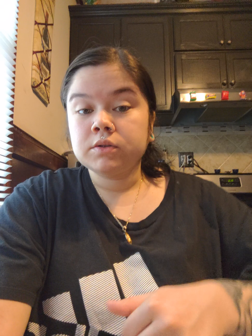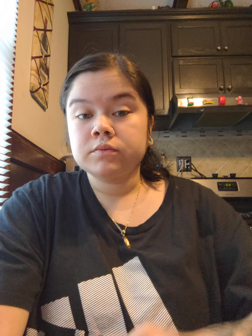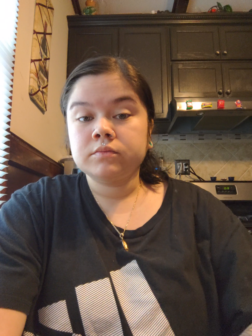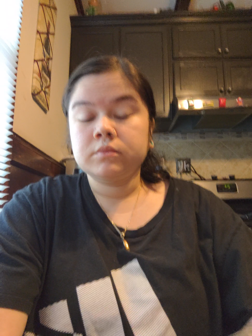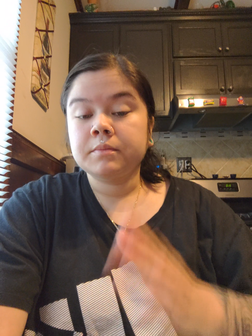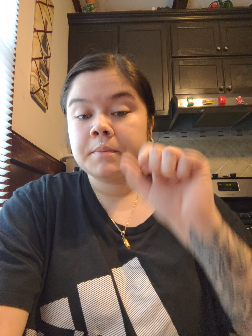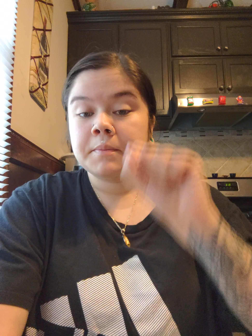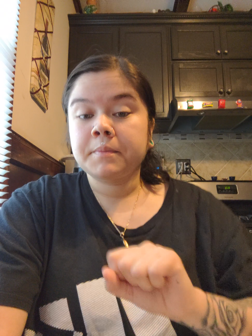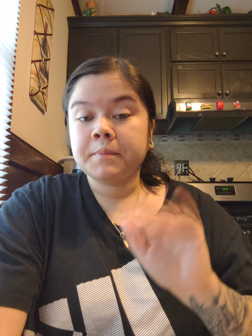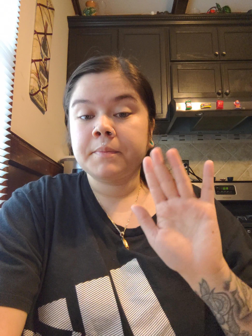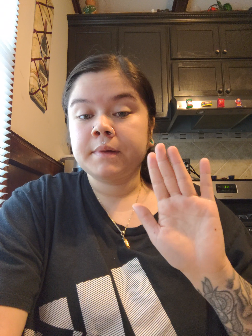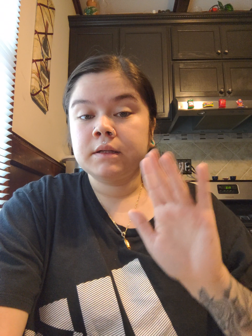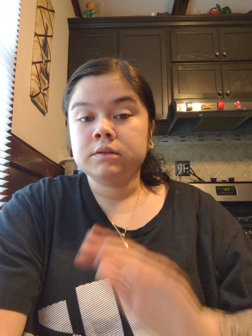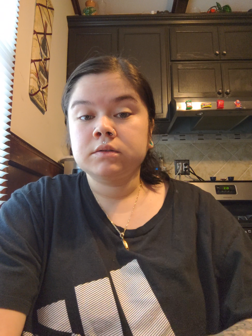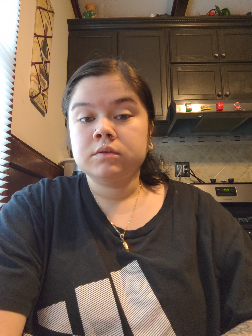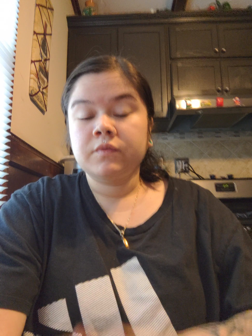mitten